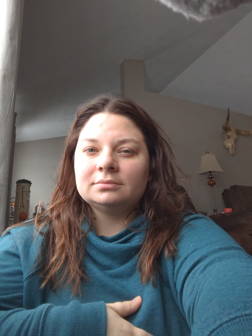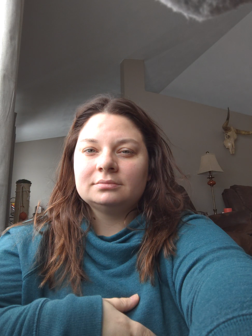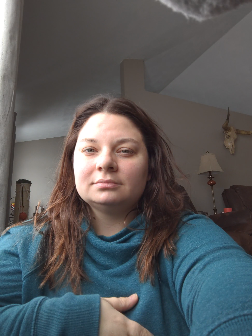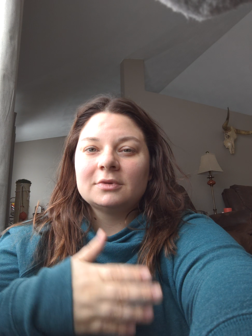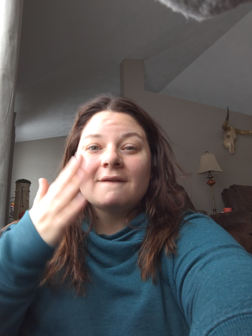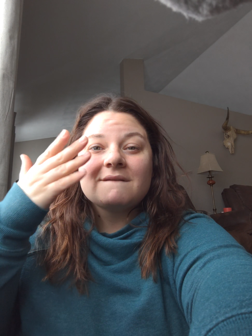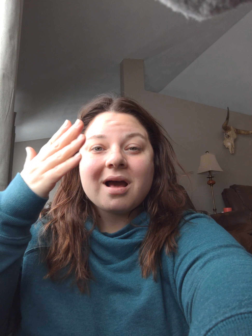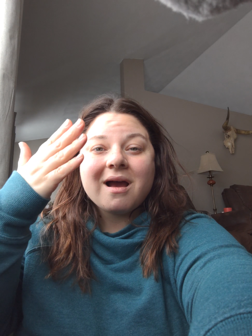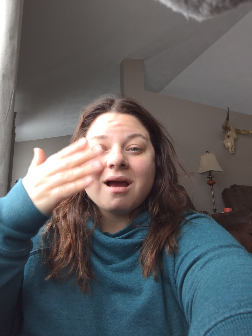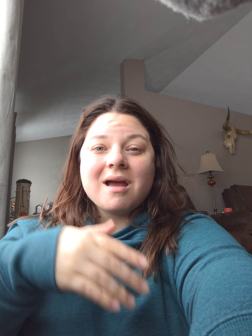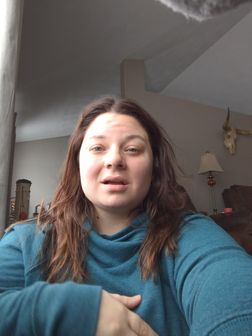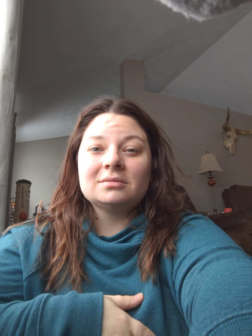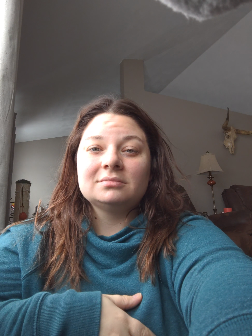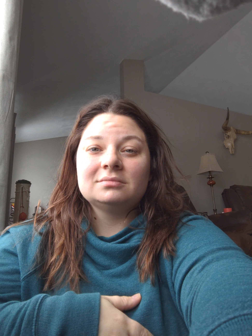flag